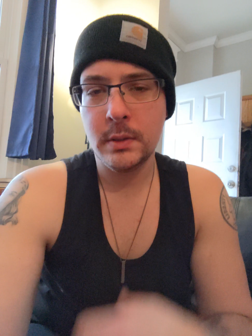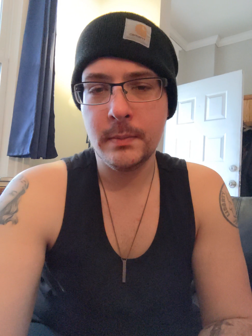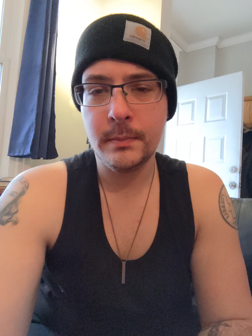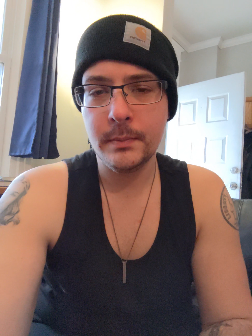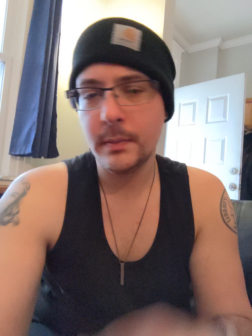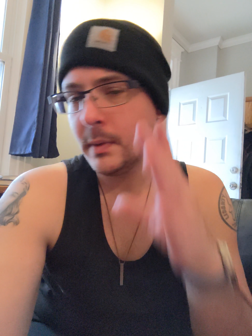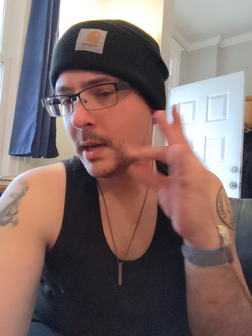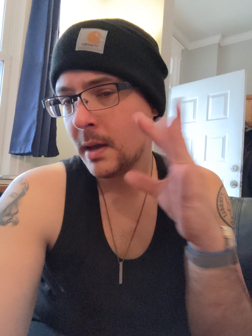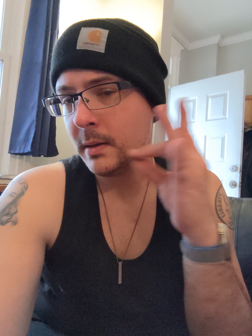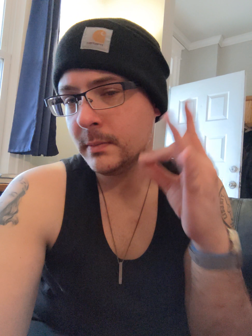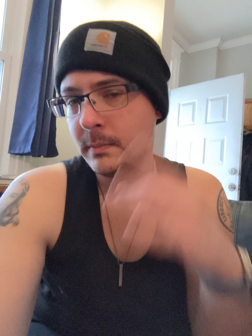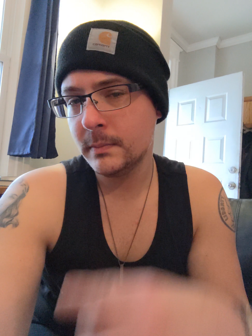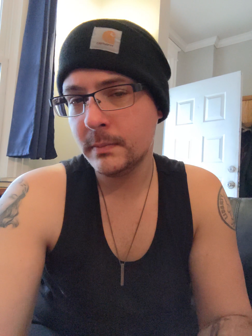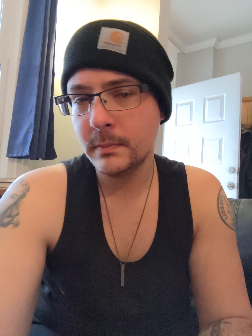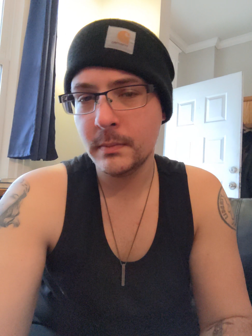cat